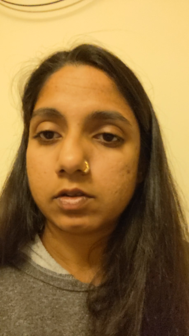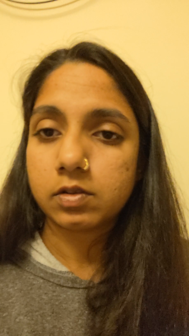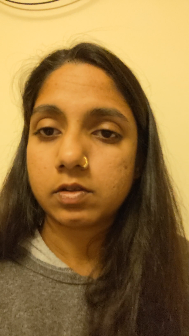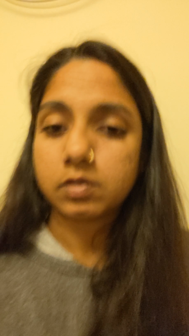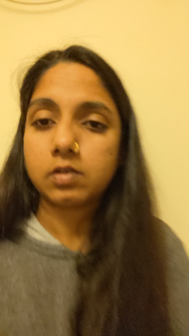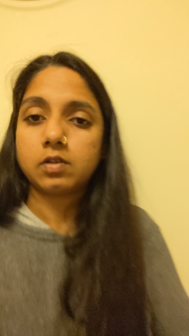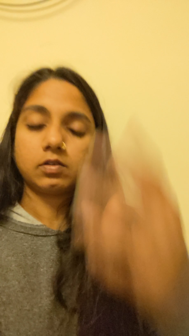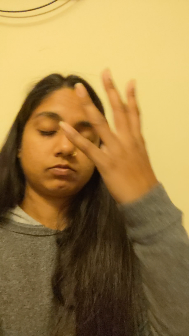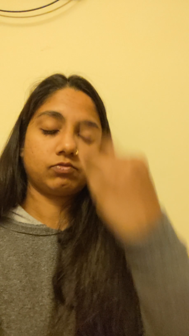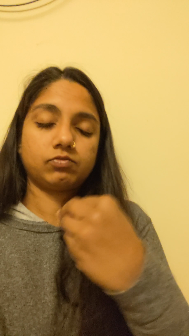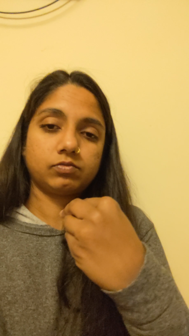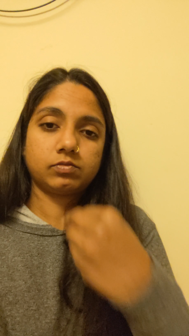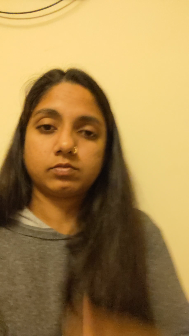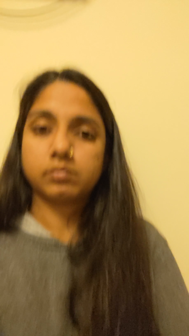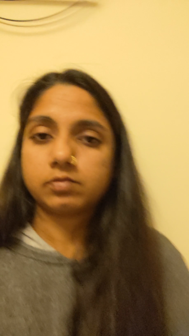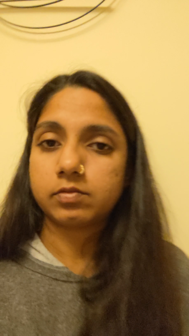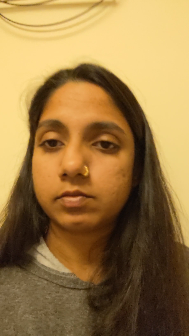asleep